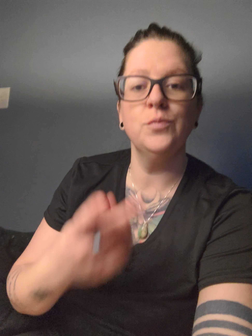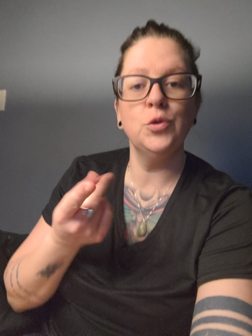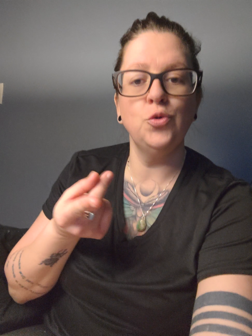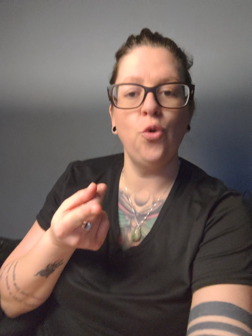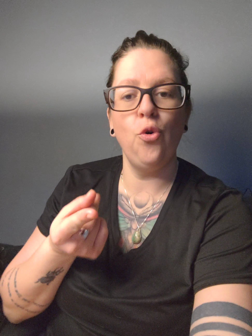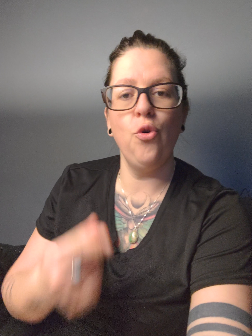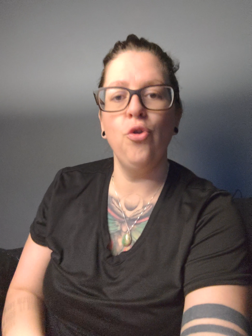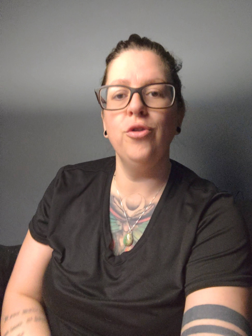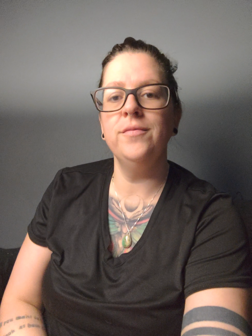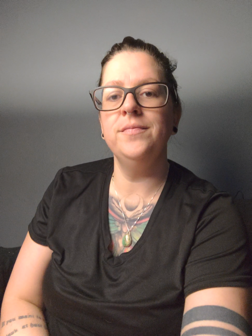dog